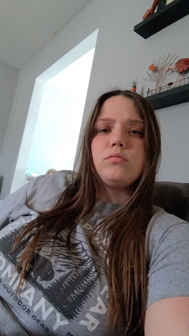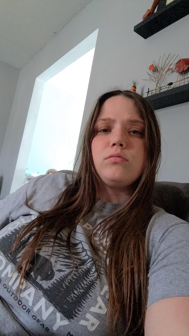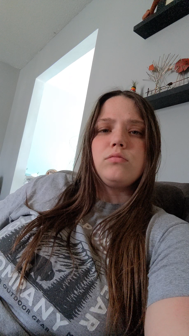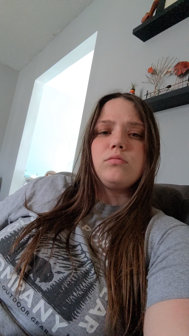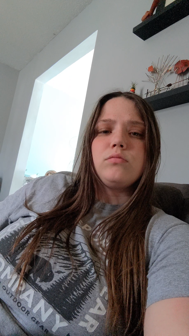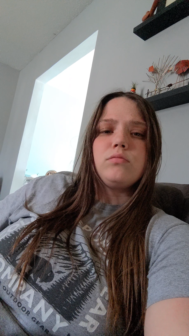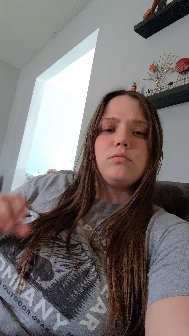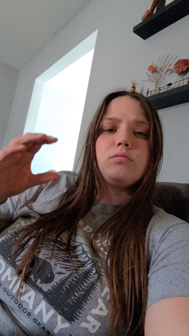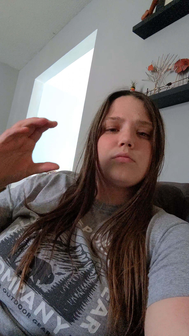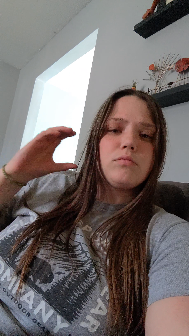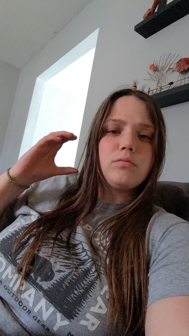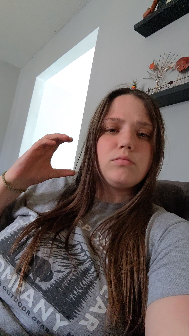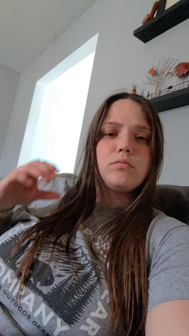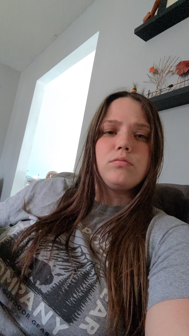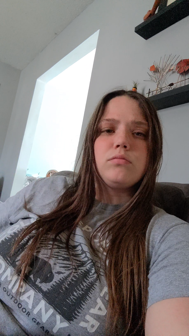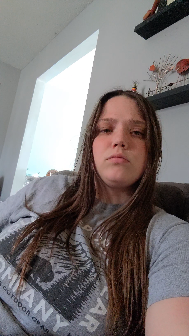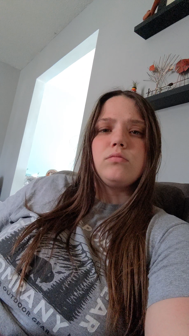bus